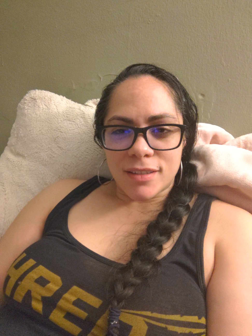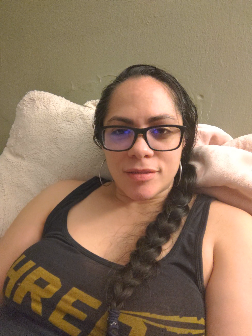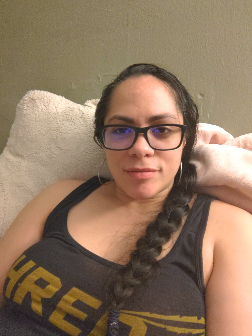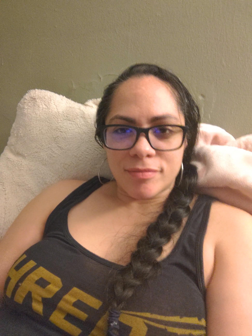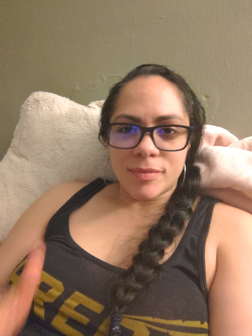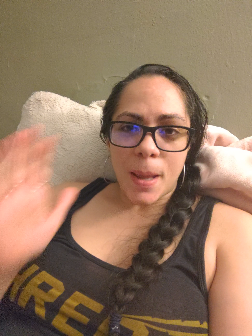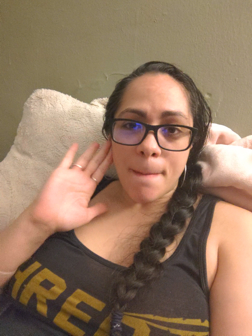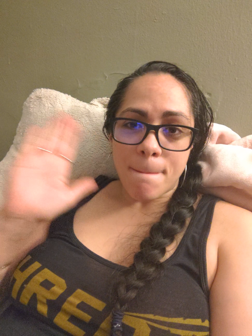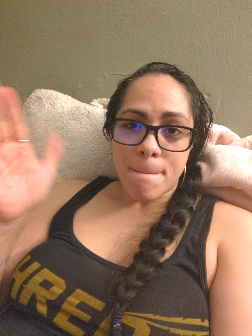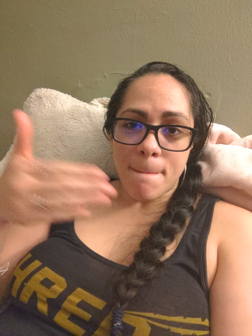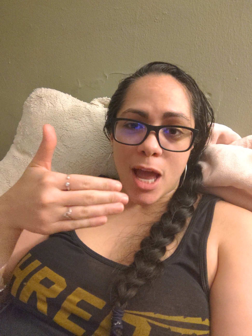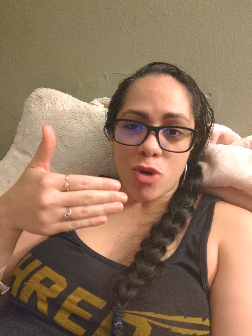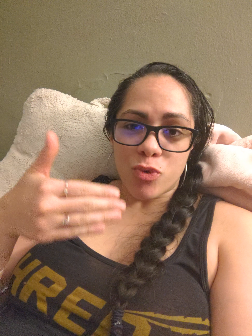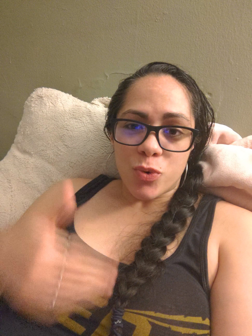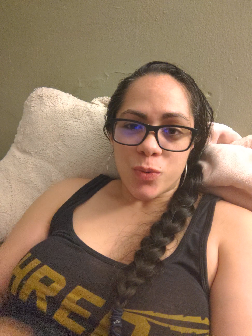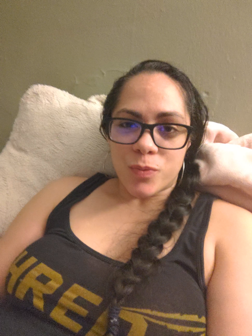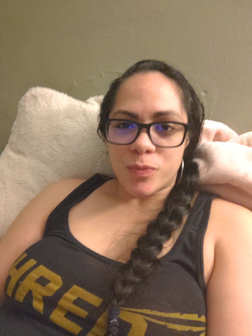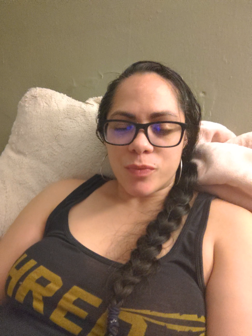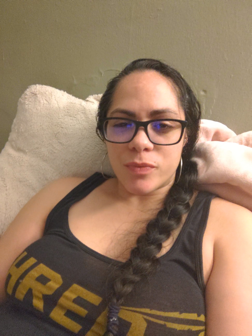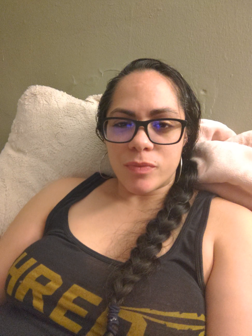bedroom